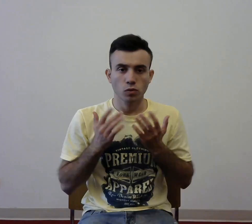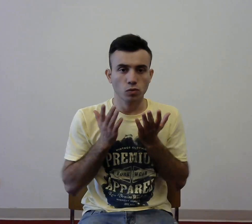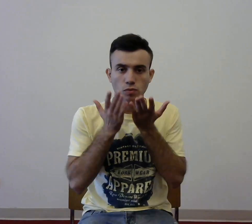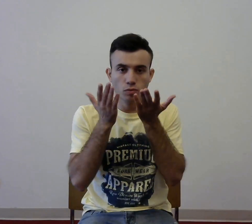oxumaq